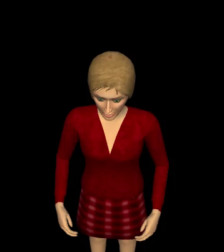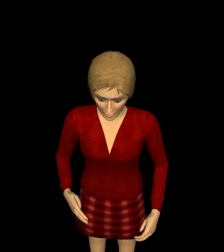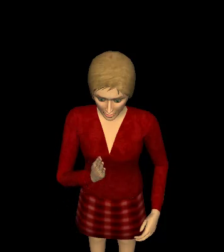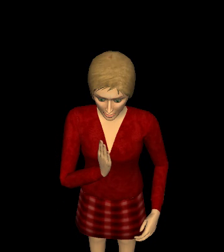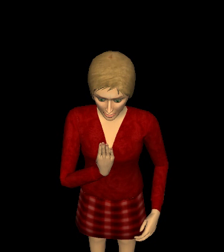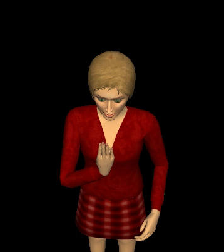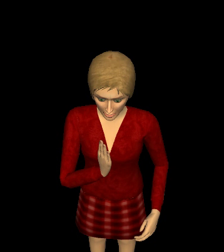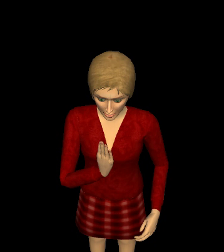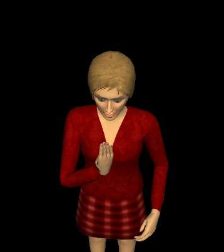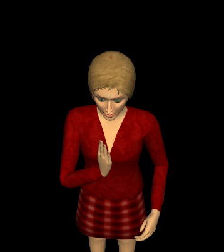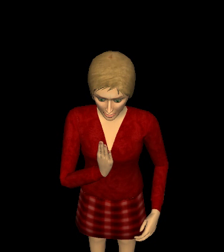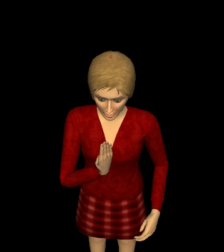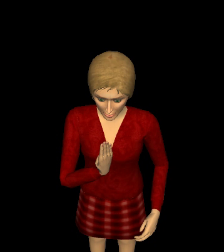مرآة